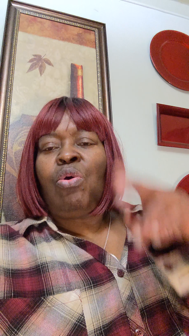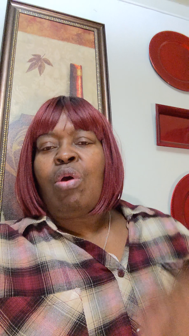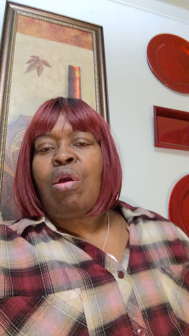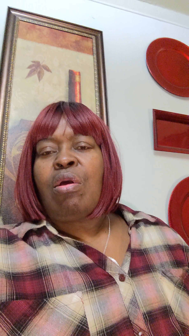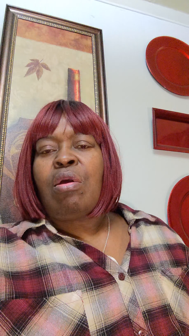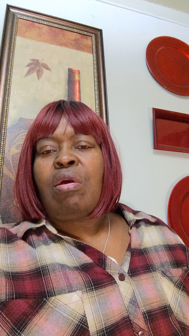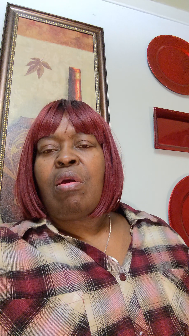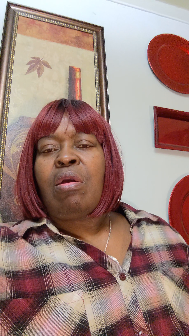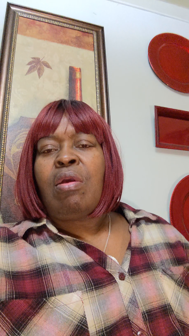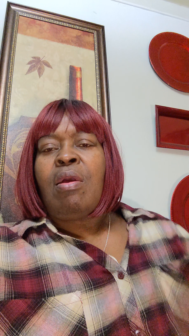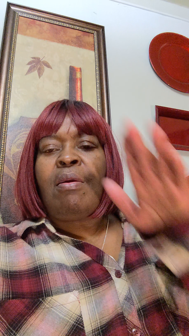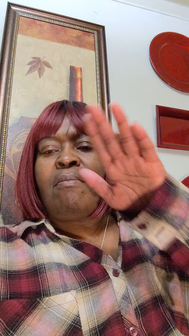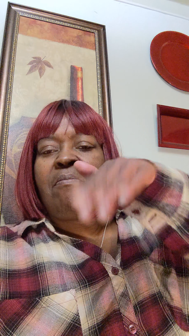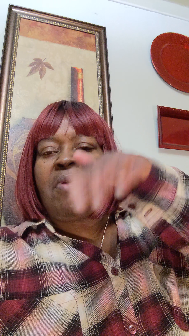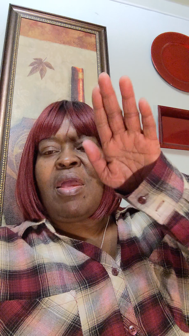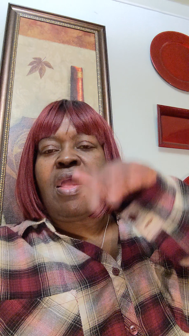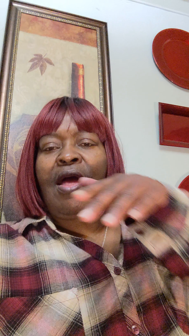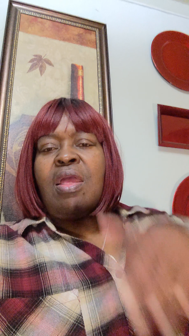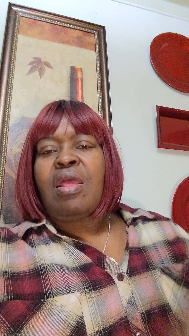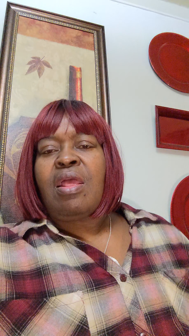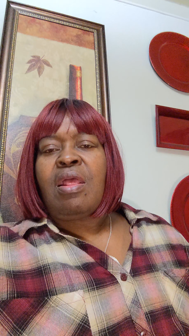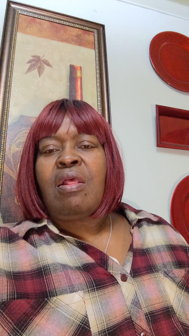paint